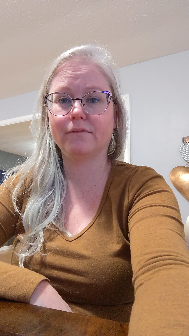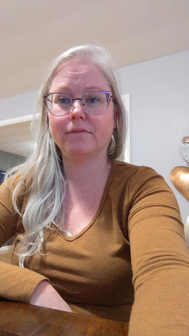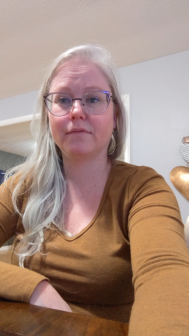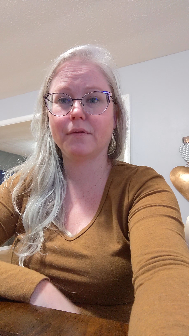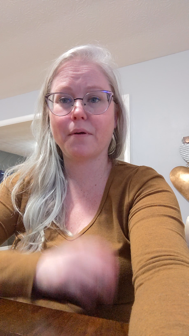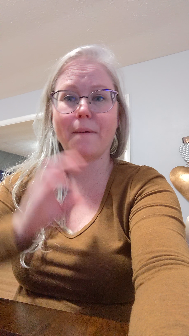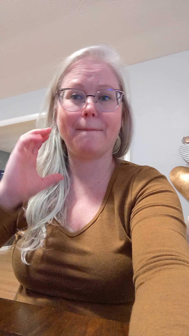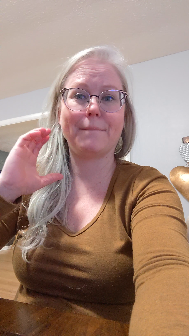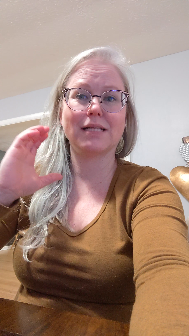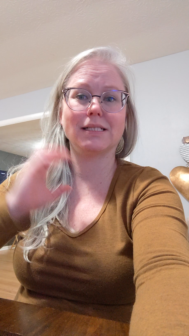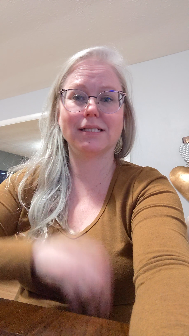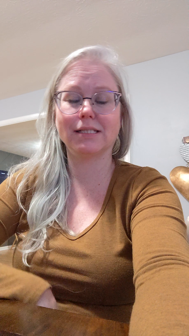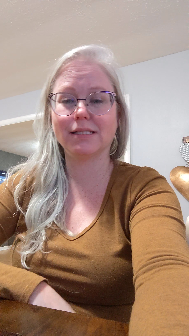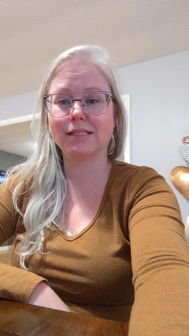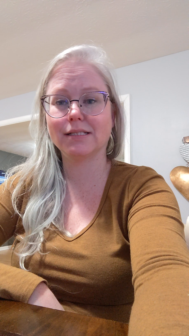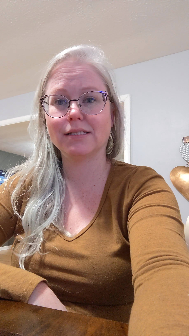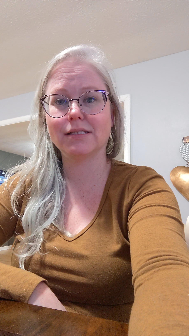bus